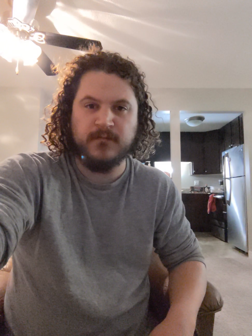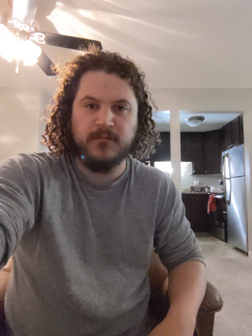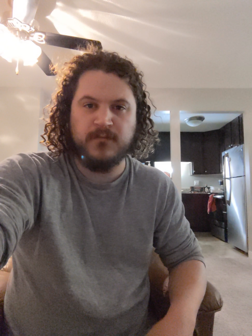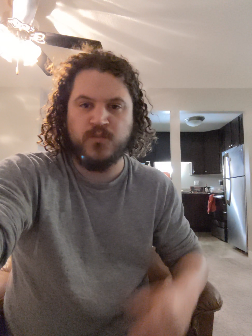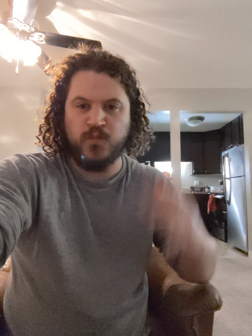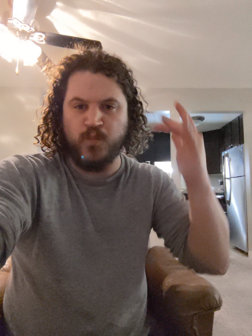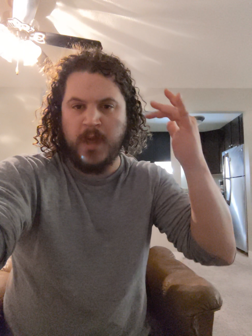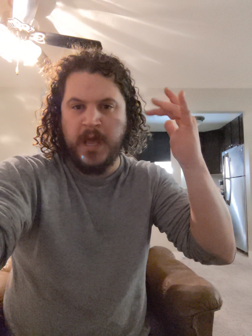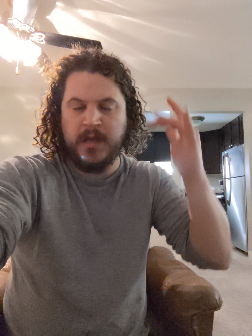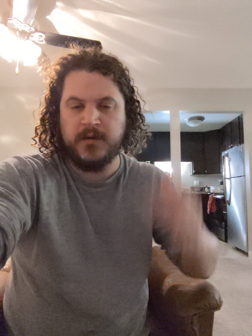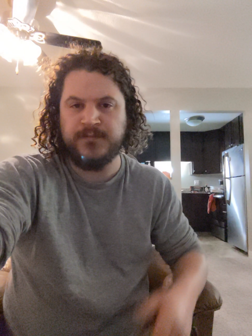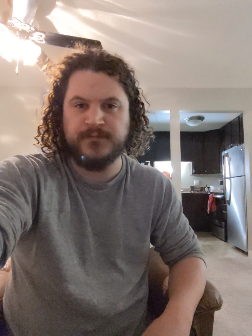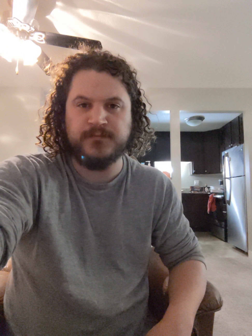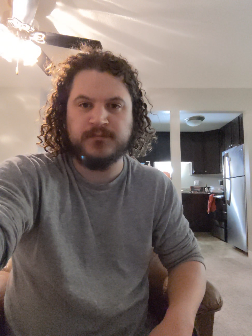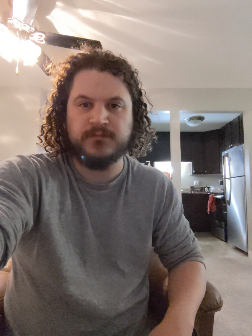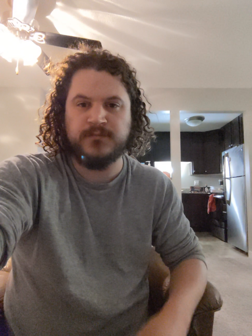why